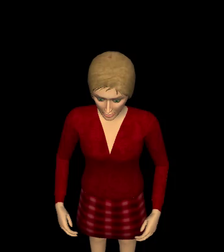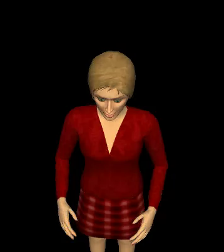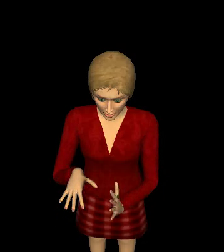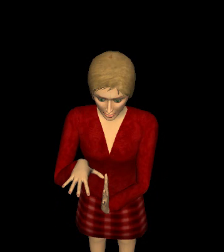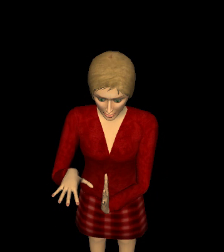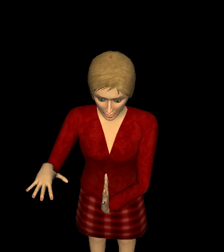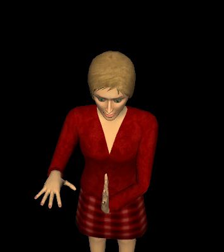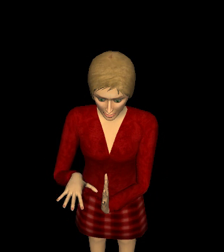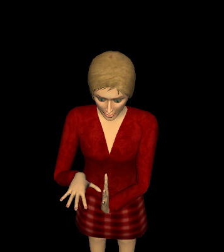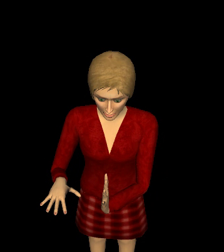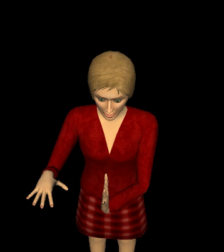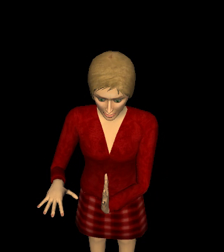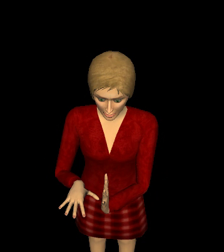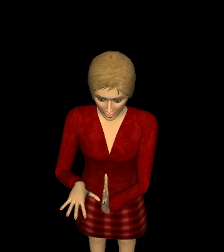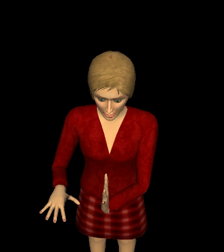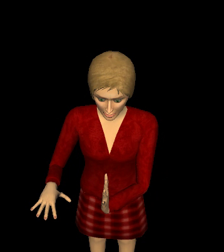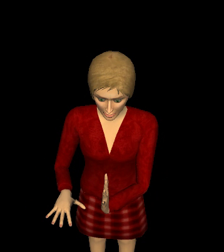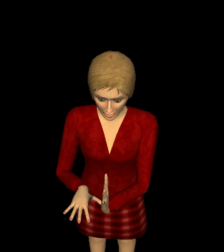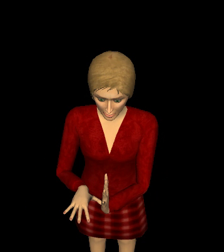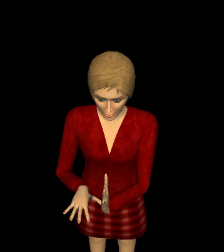خريف